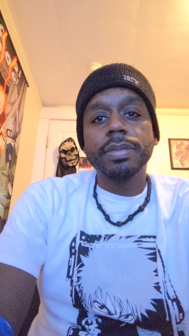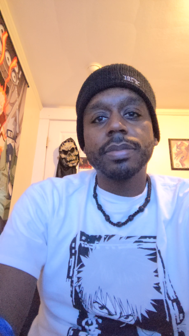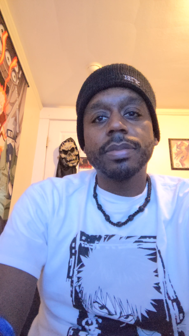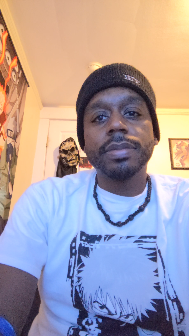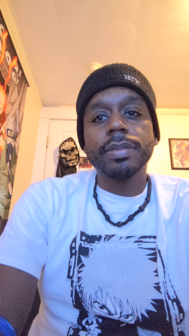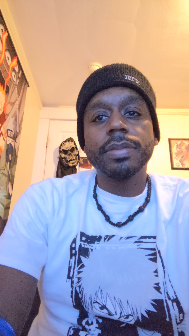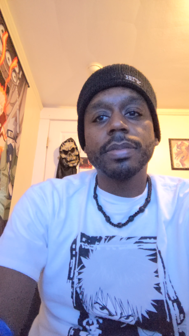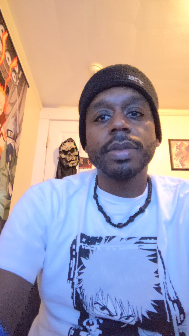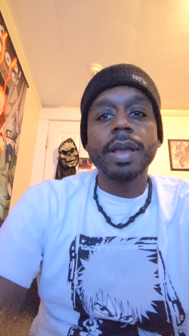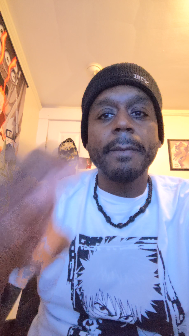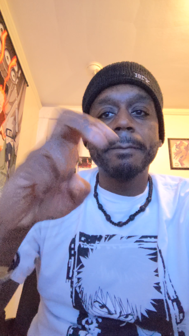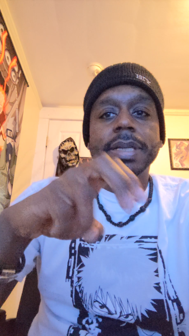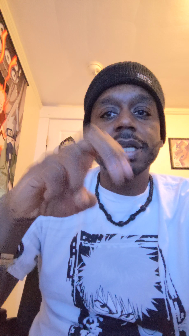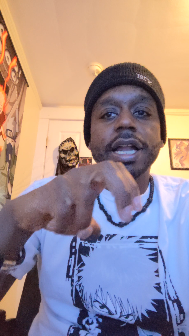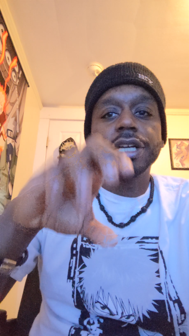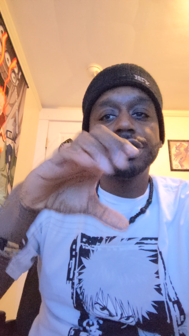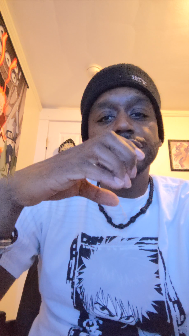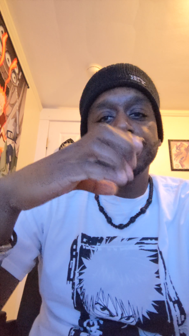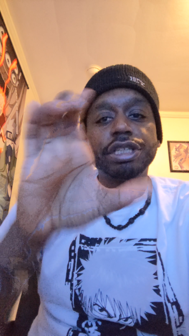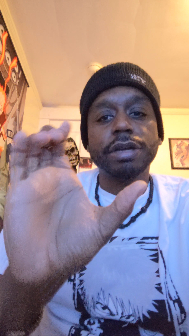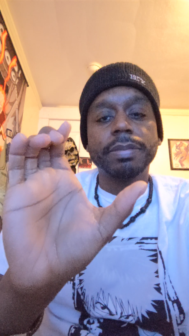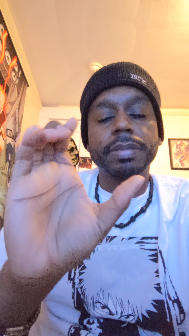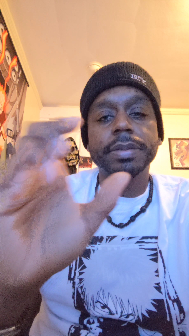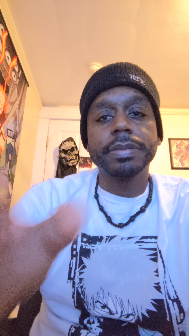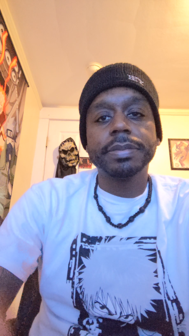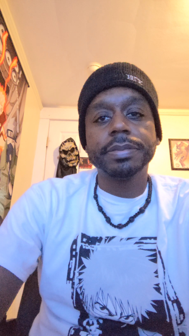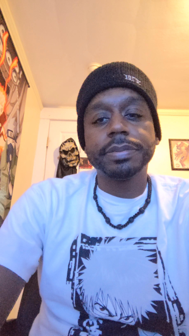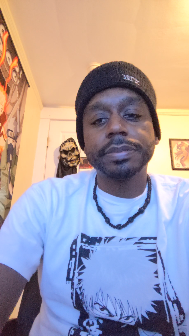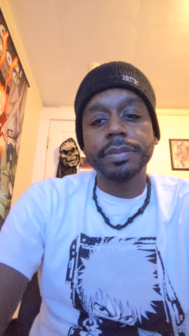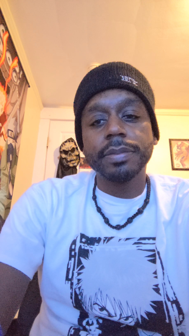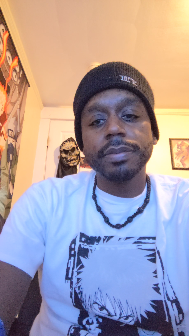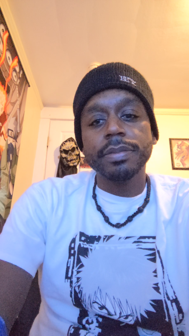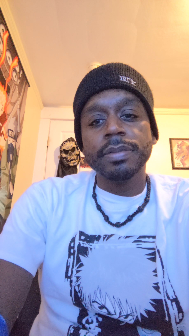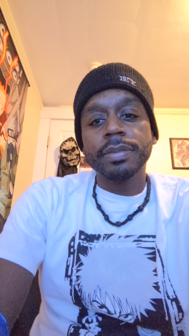potato chip